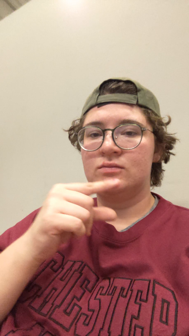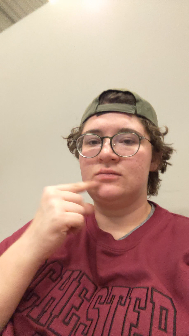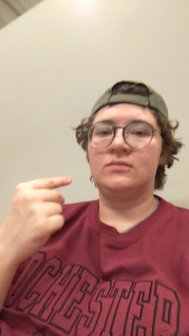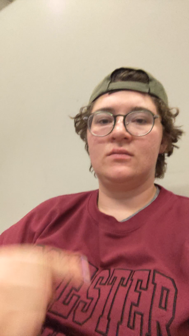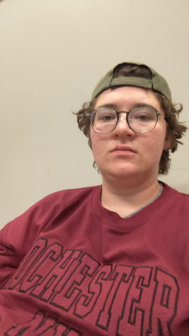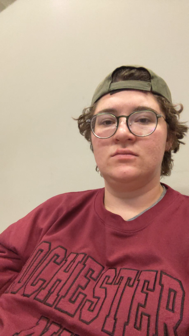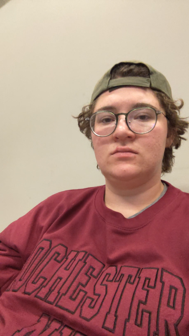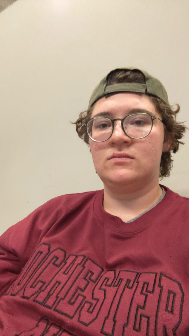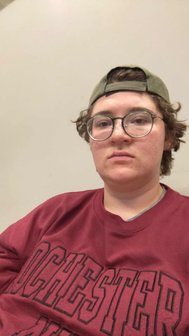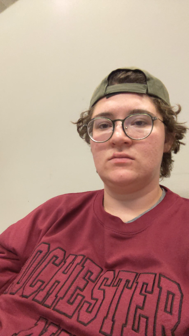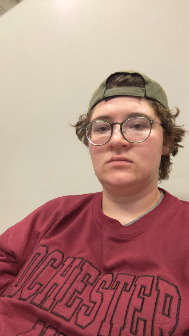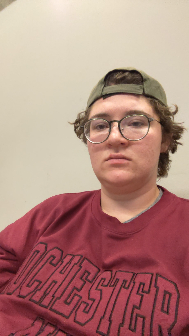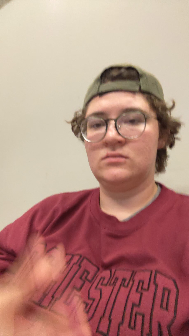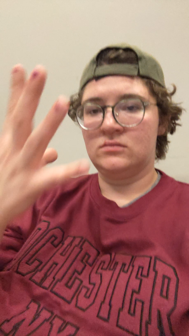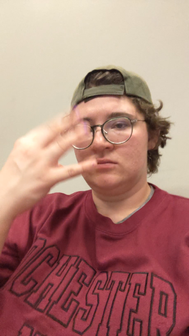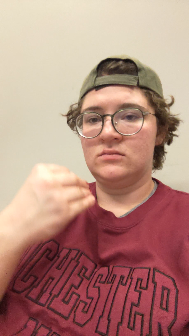asleep